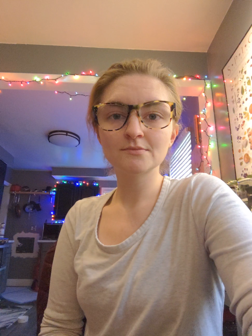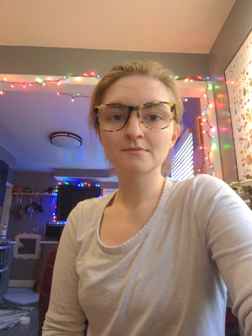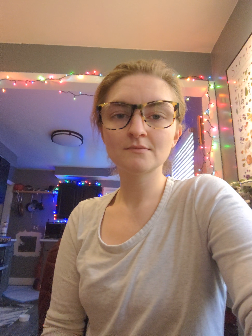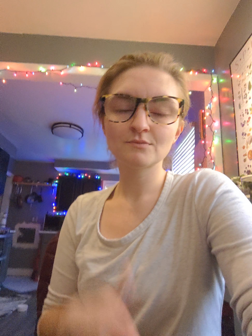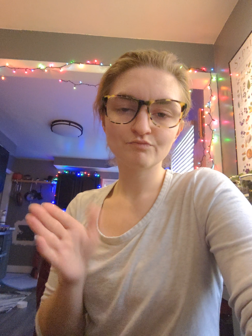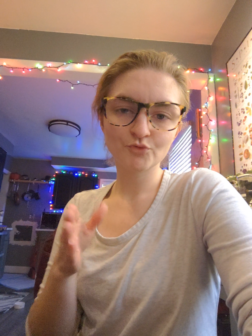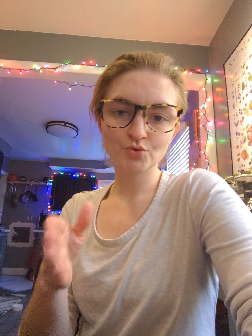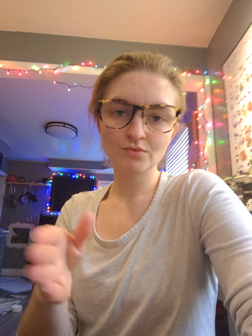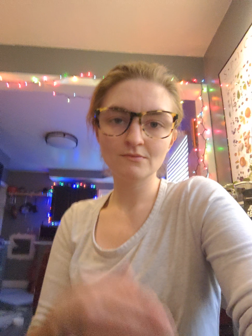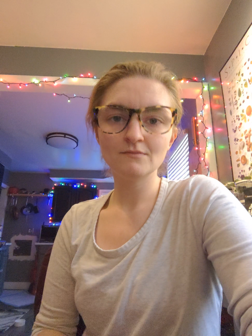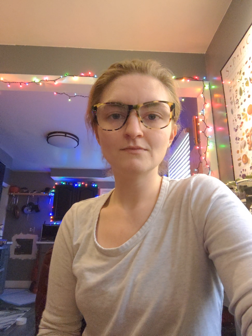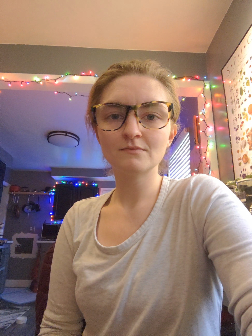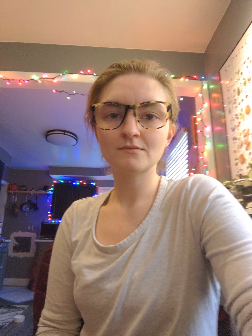fish